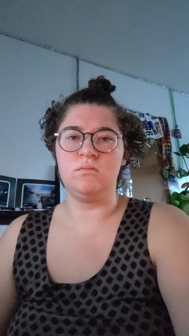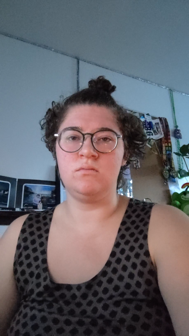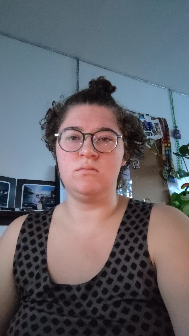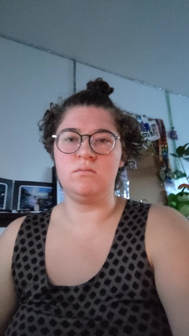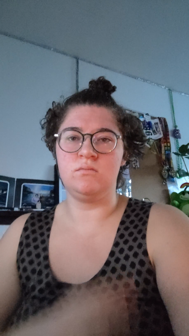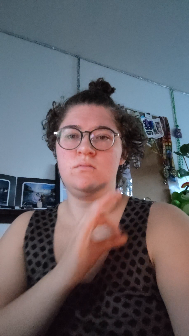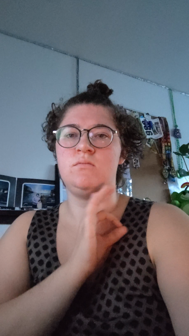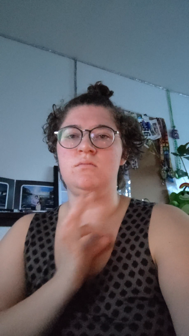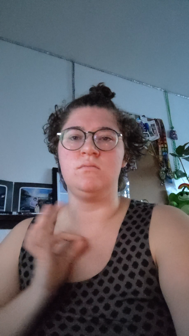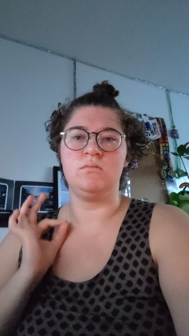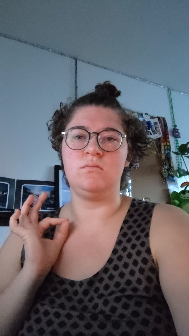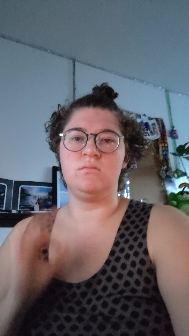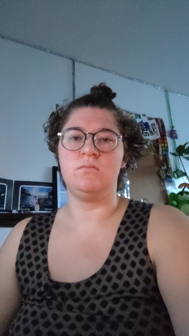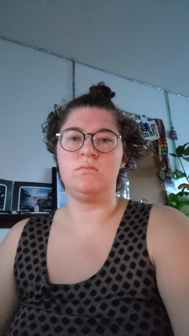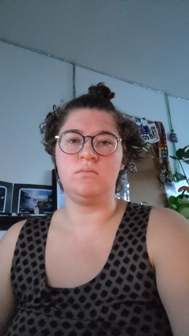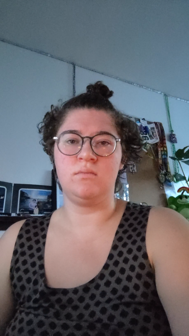beads